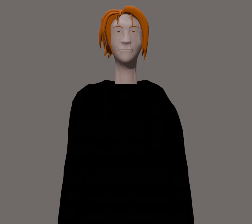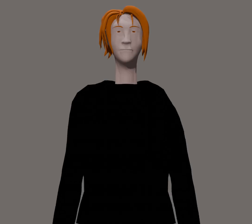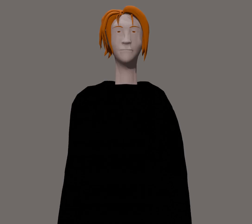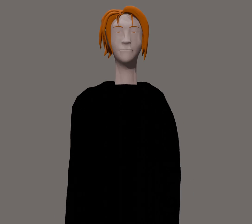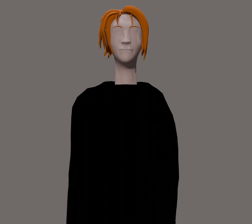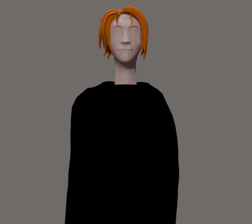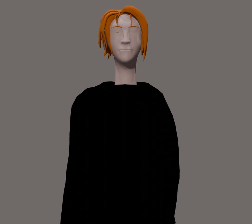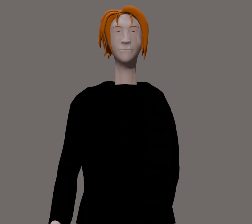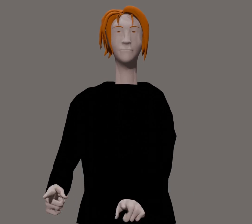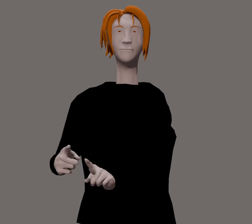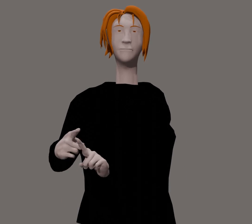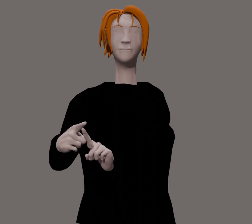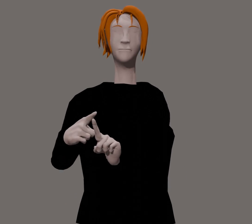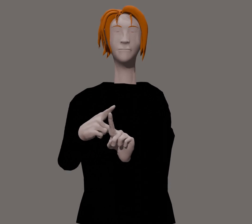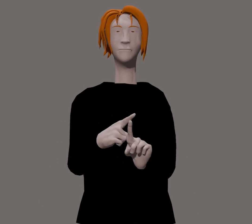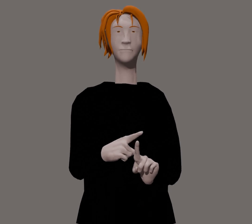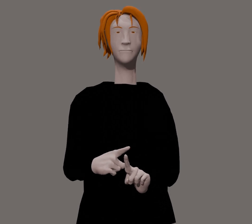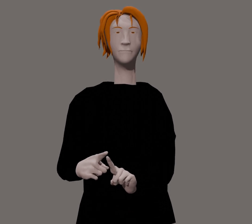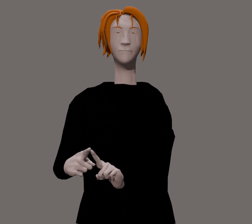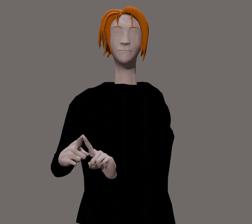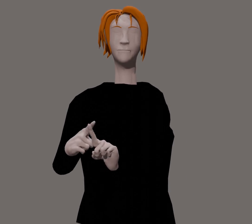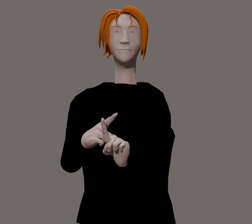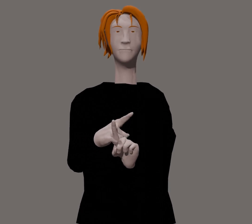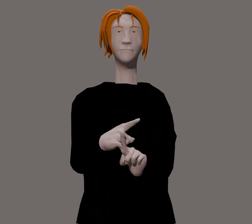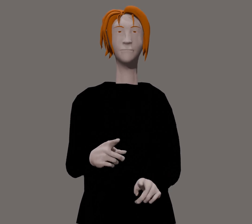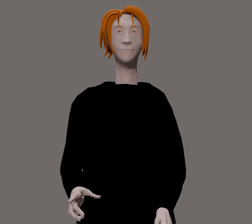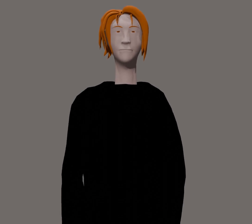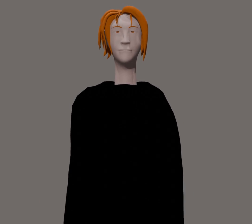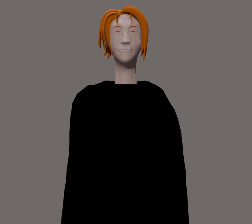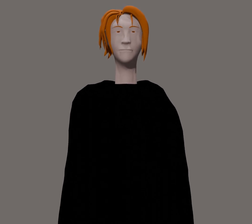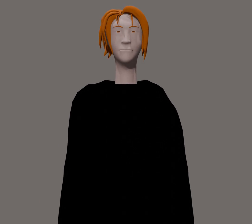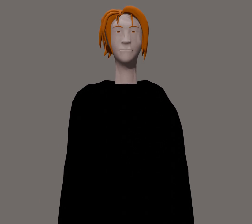Calibrate